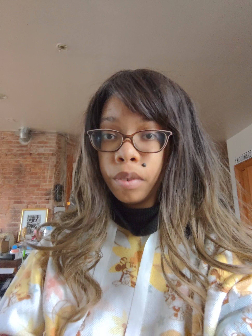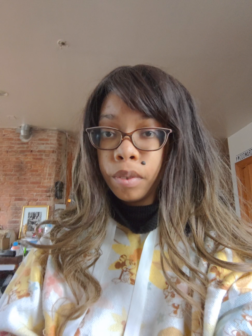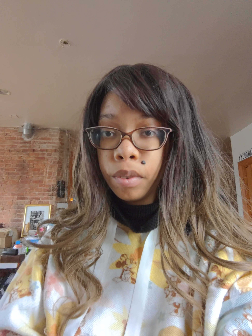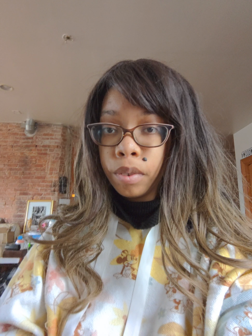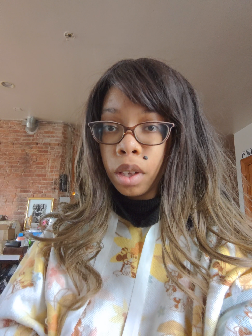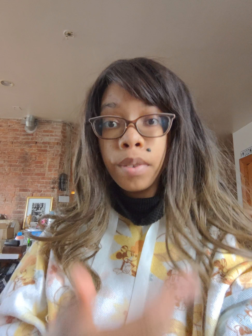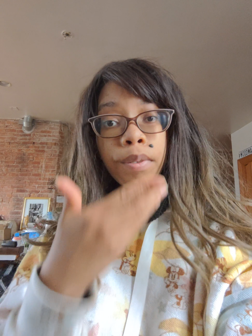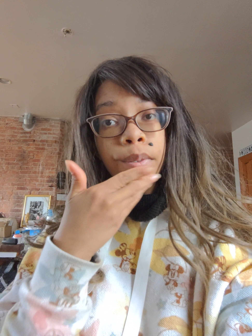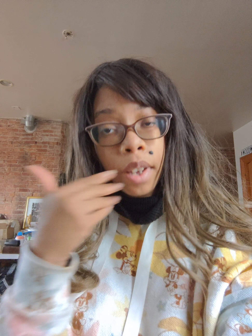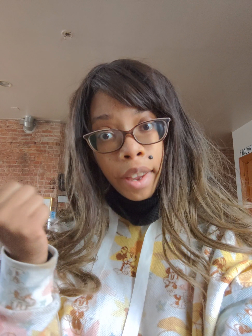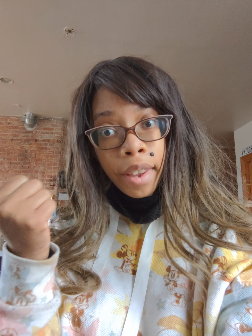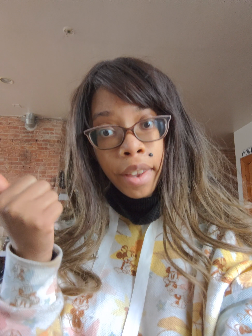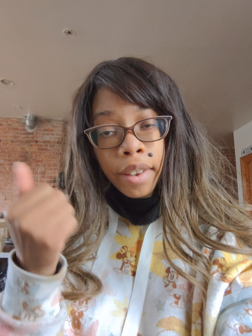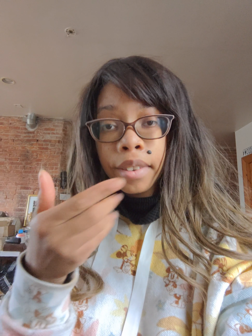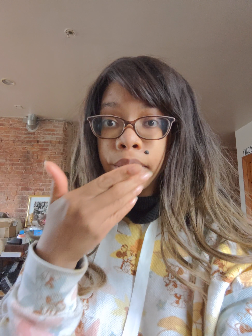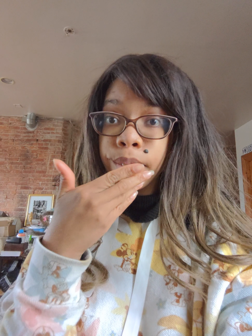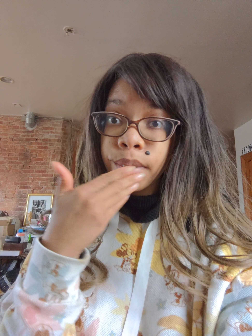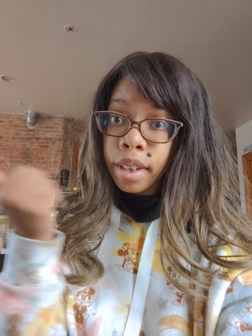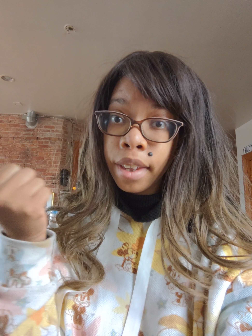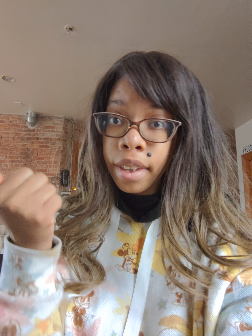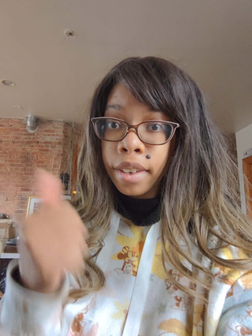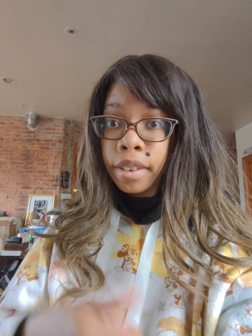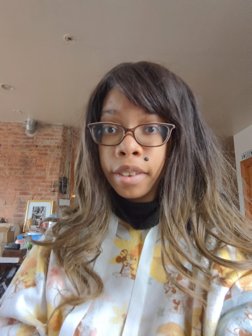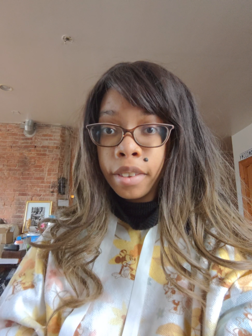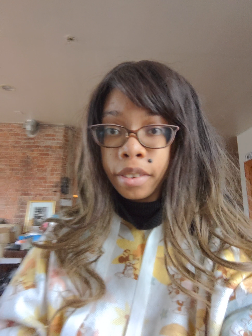better